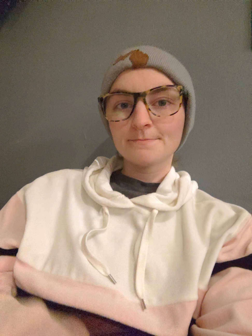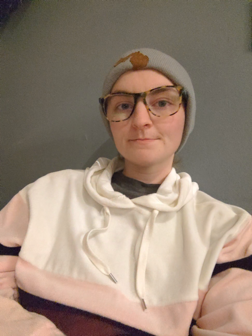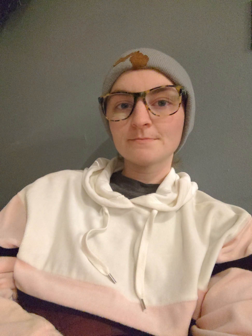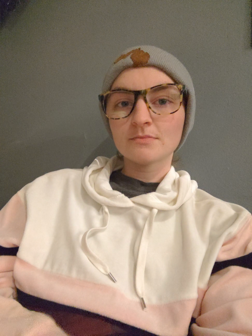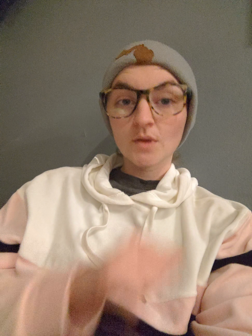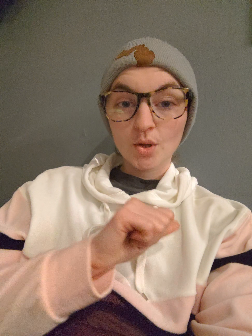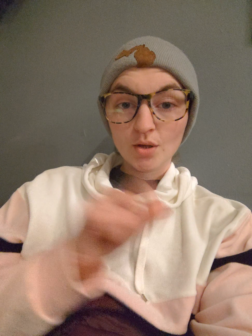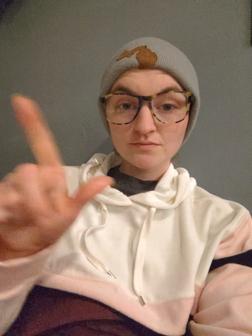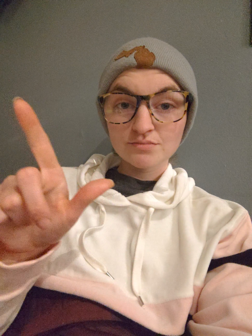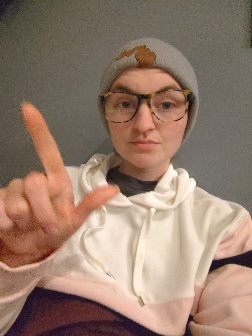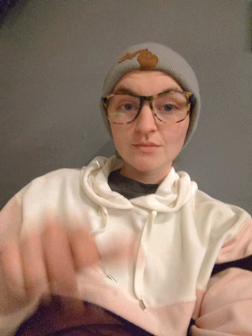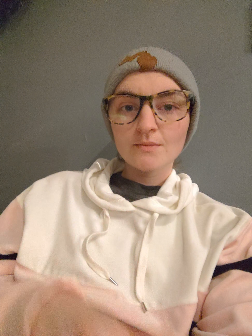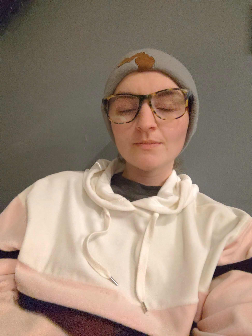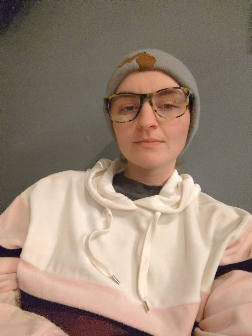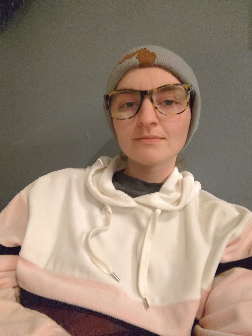all